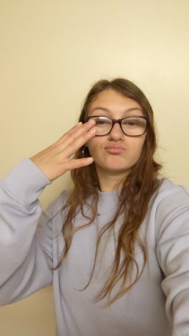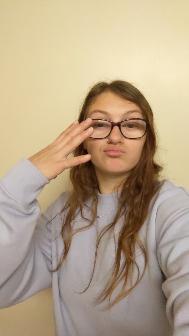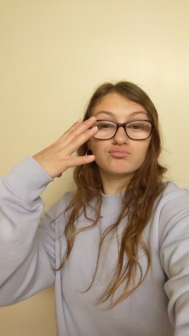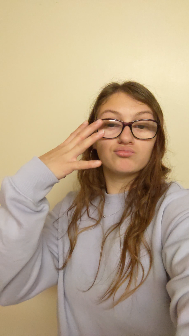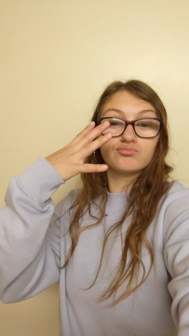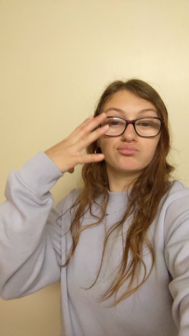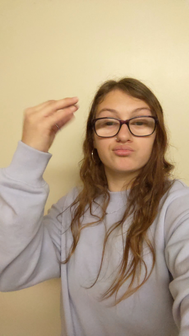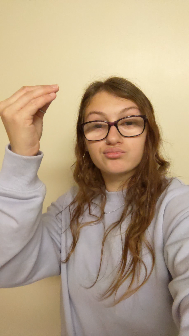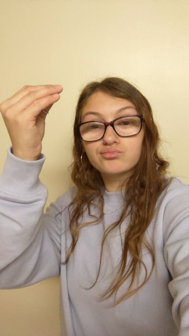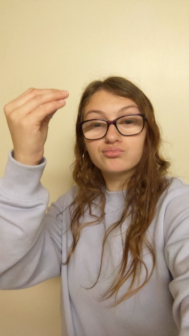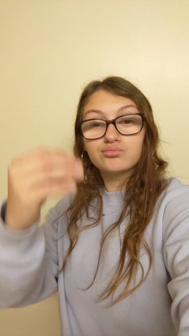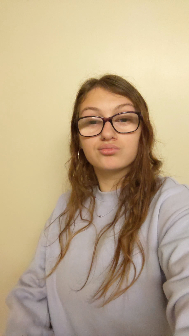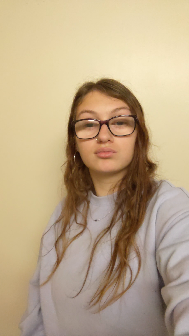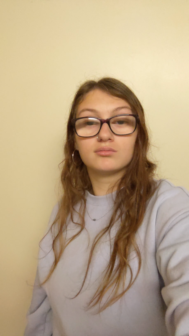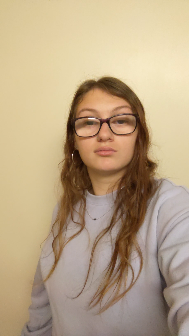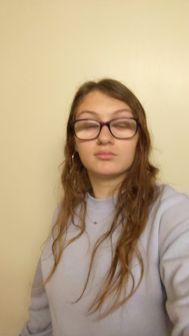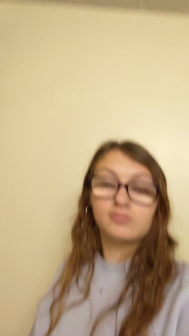going to